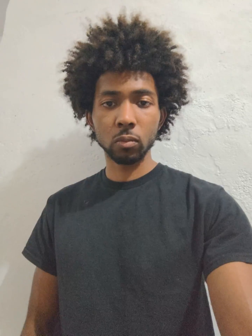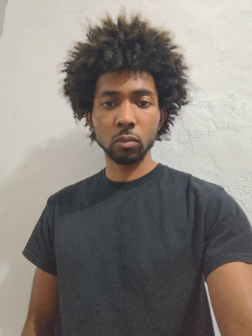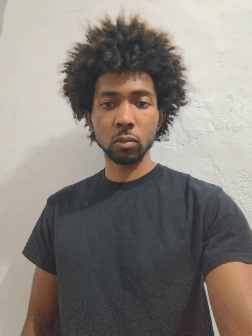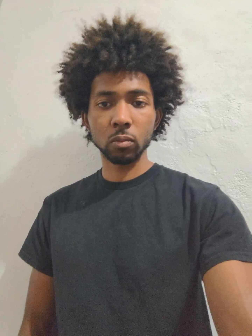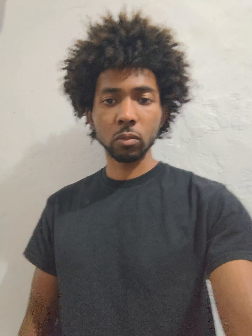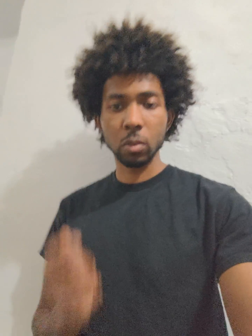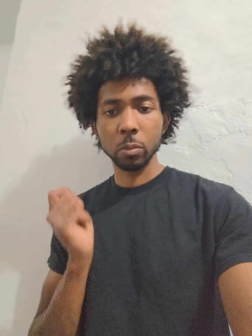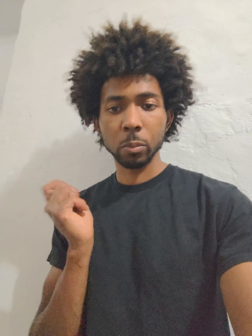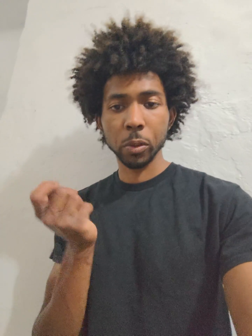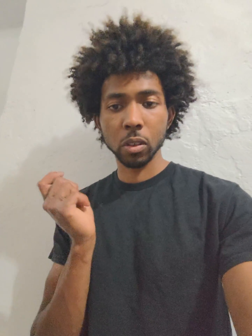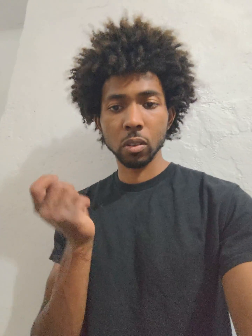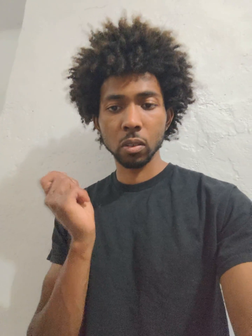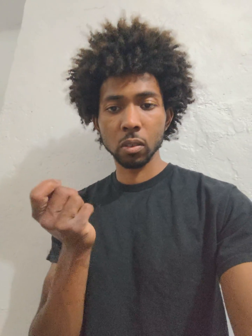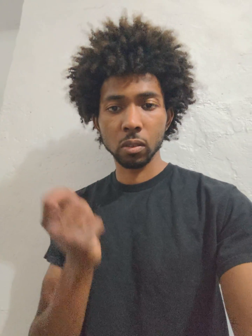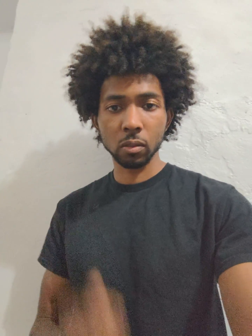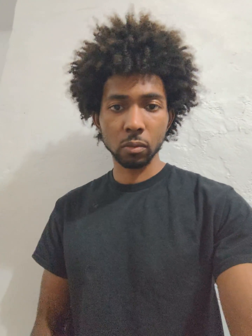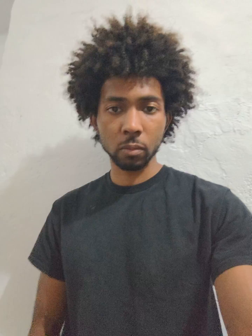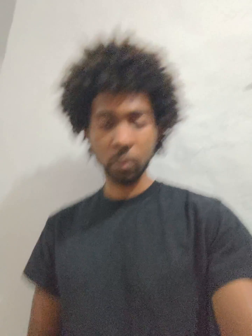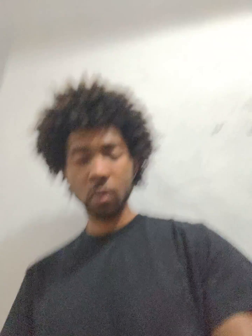bat